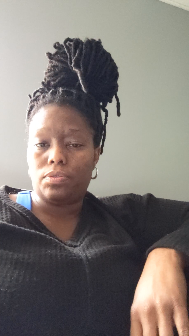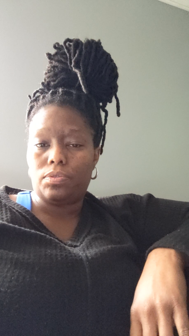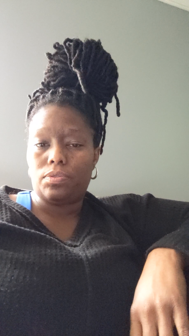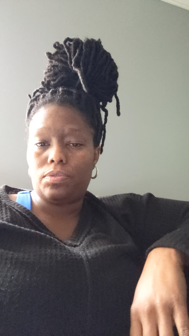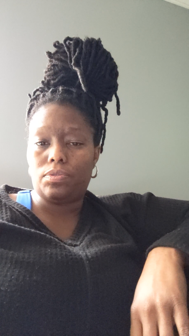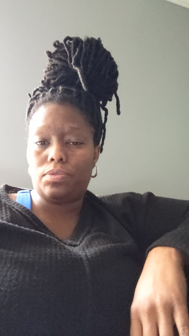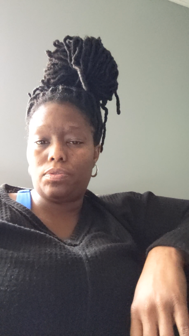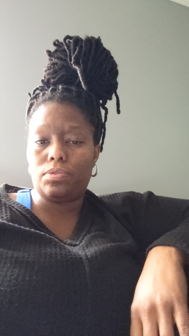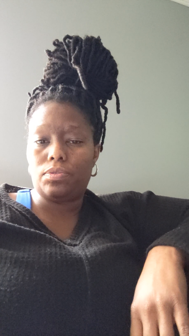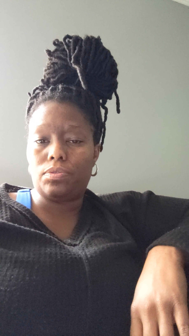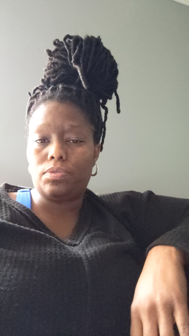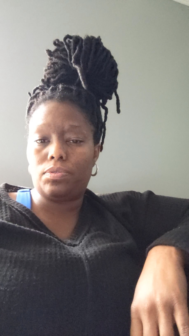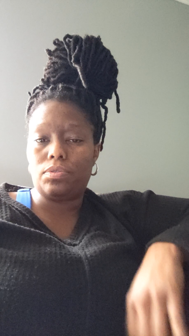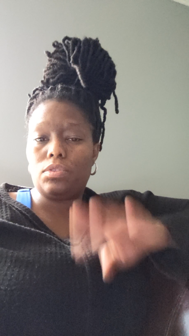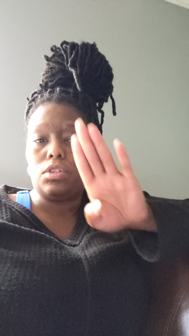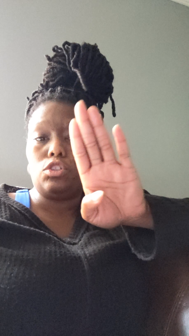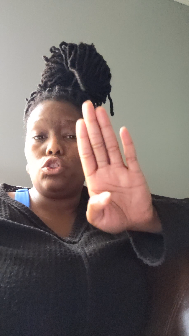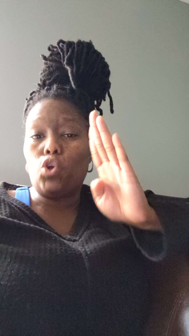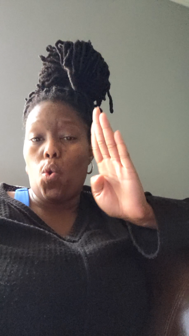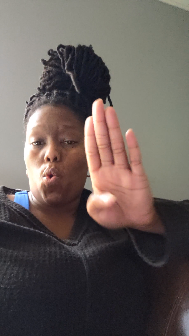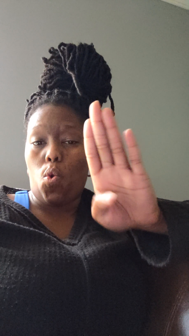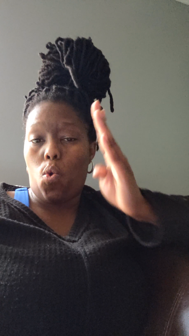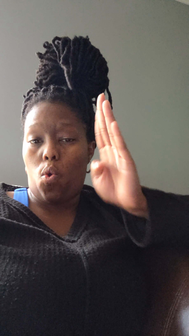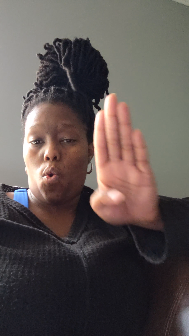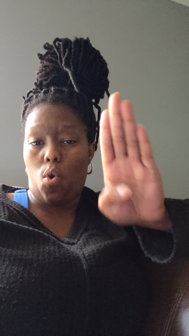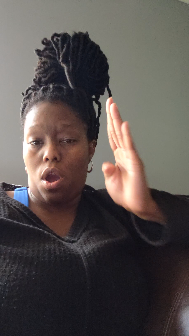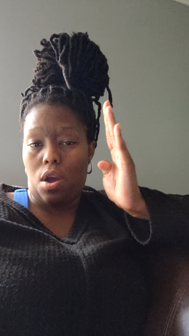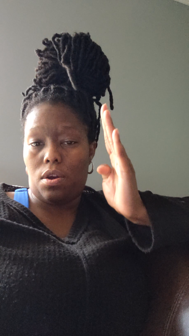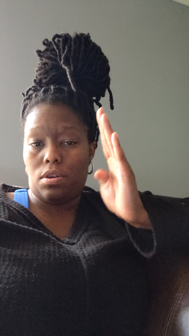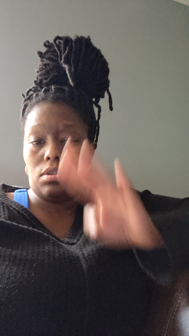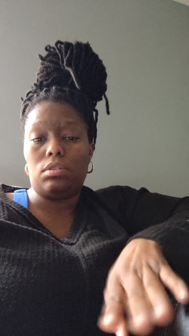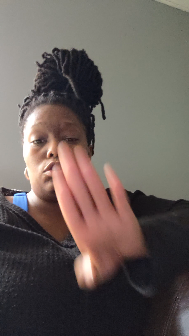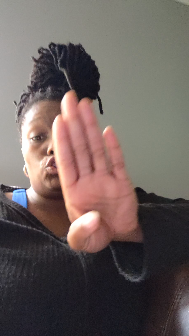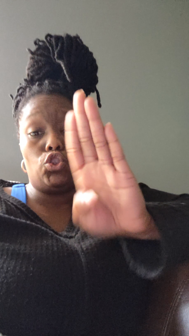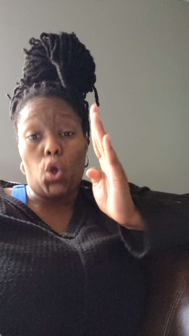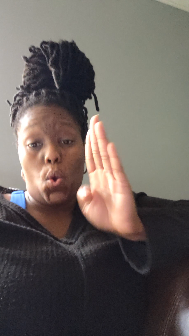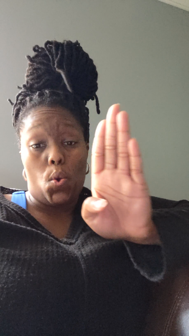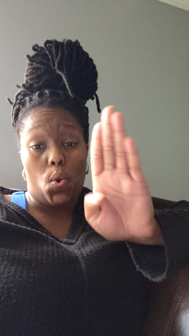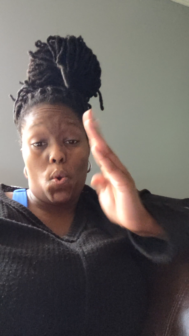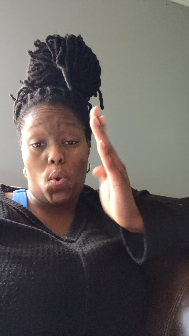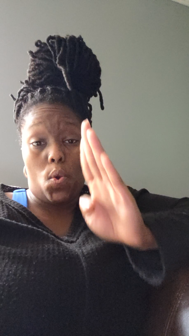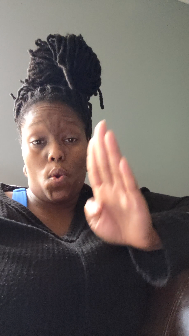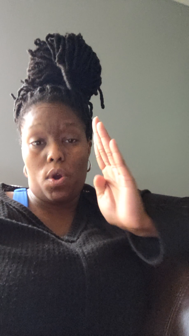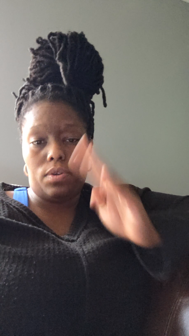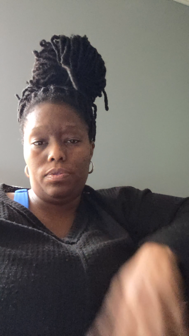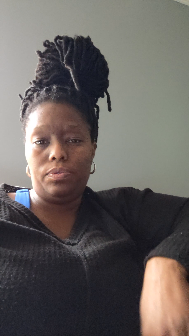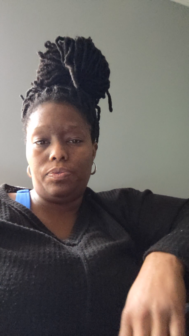door